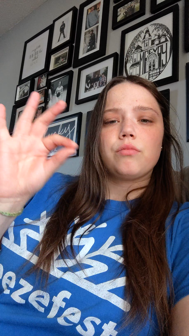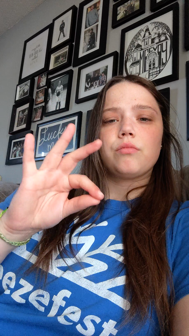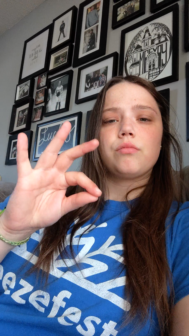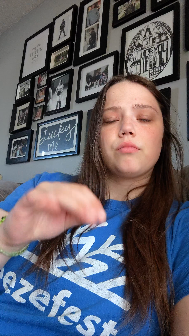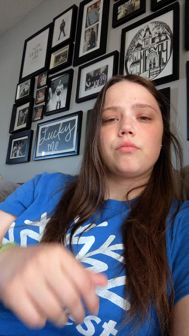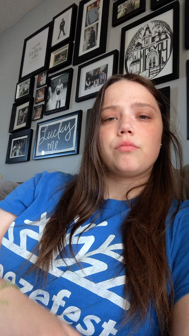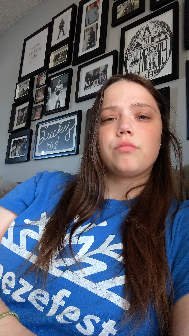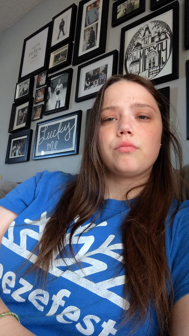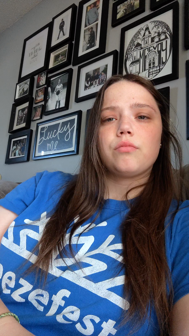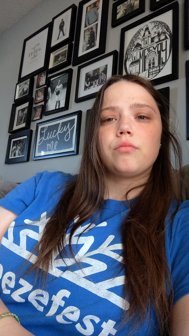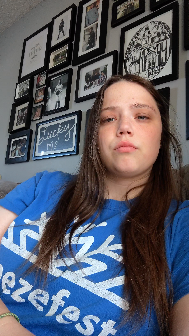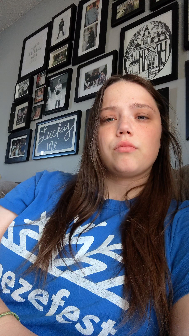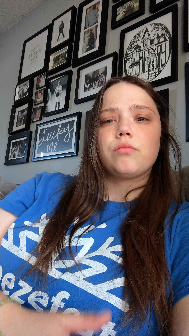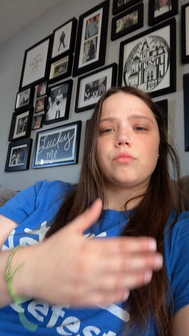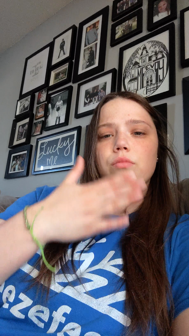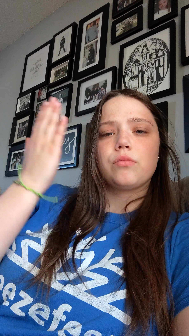all gone